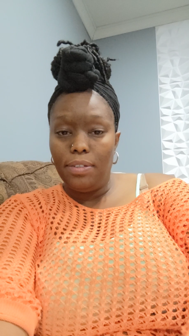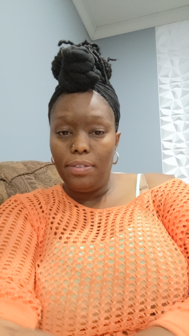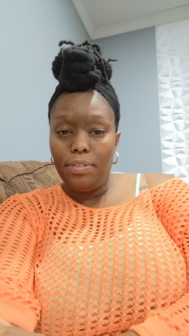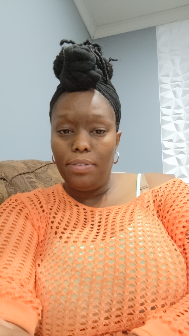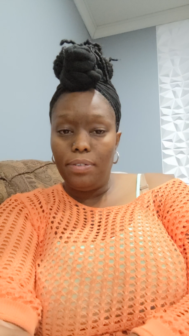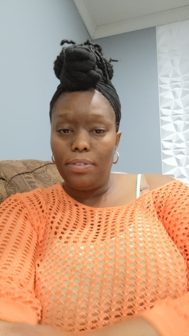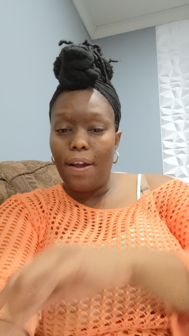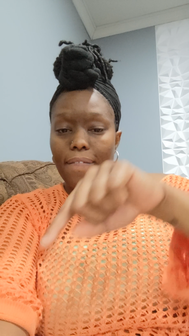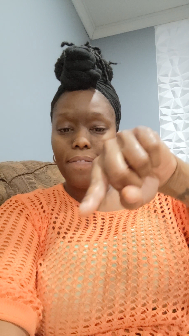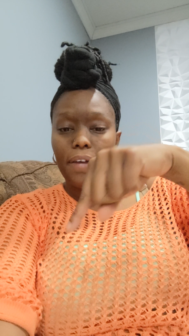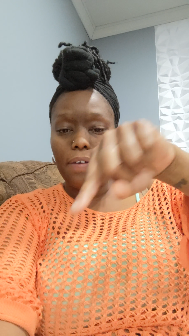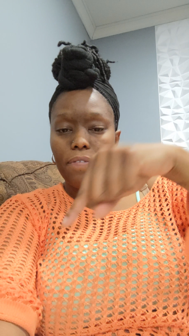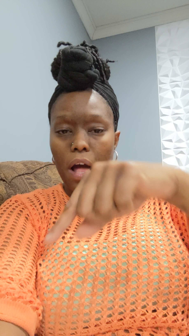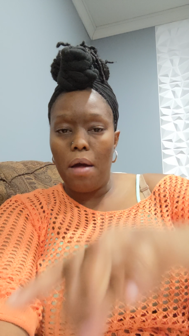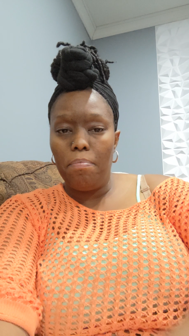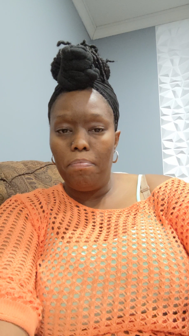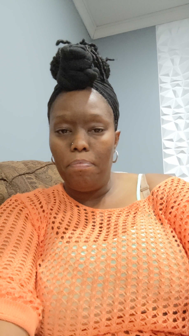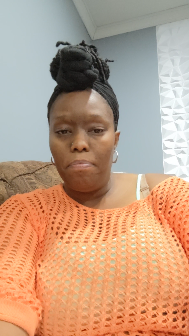flip-flop